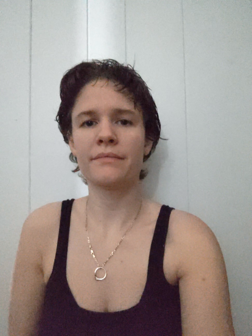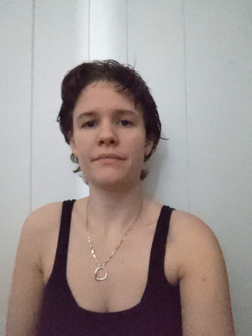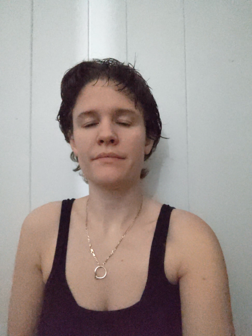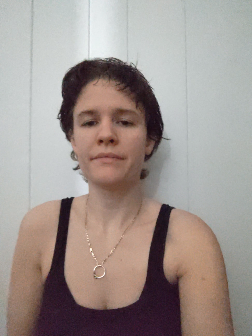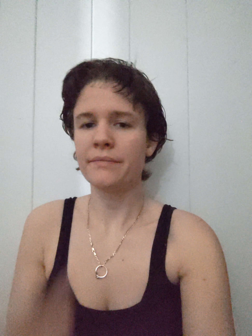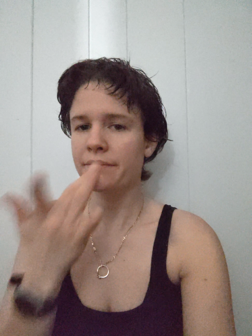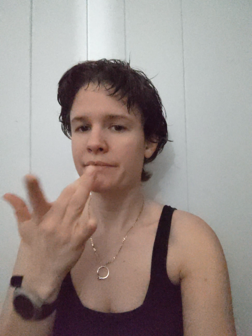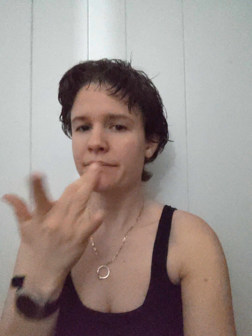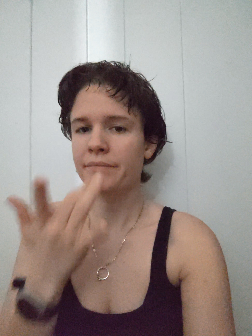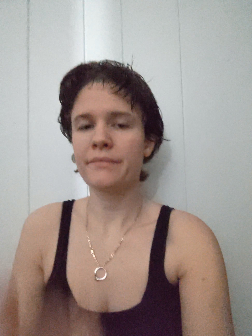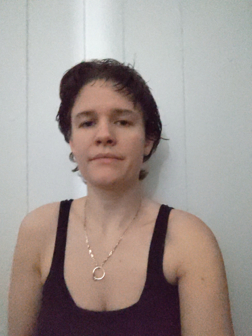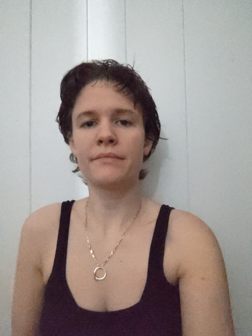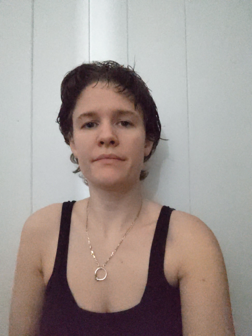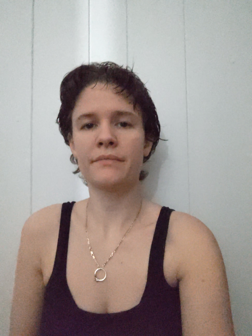taste